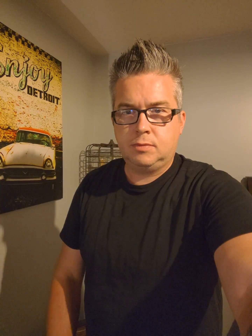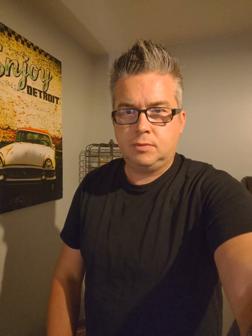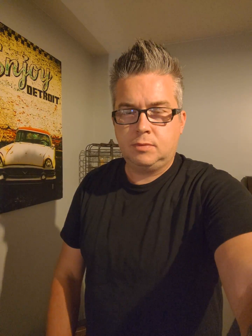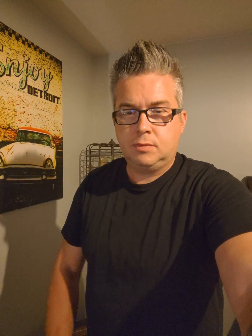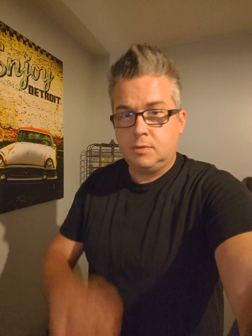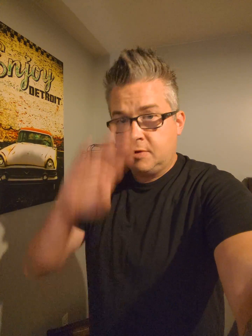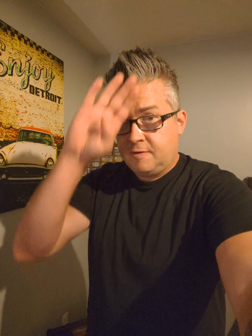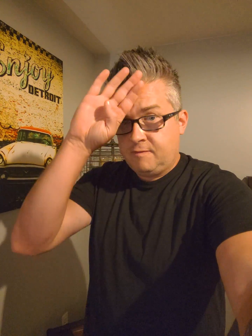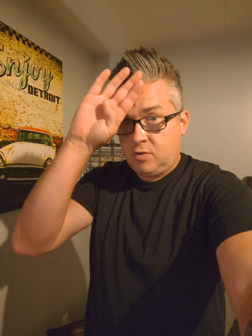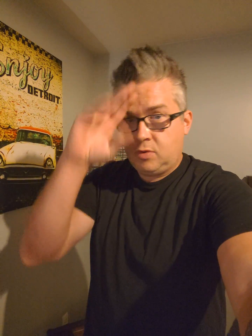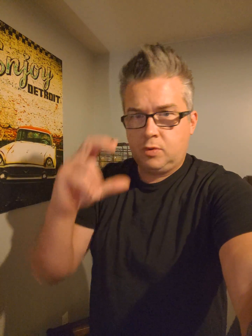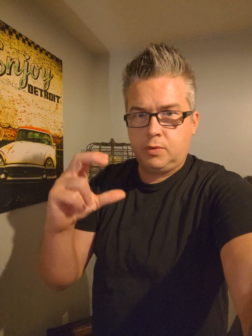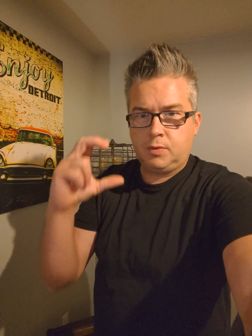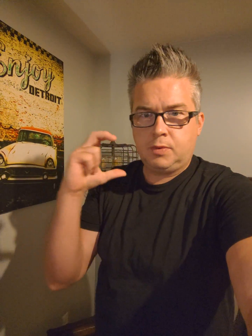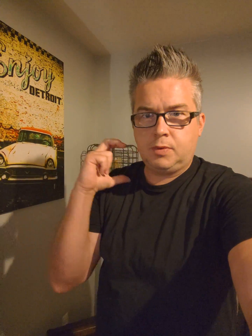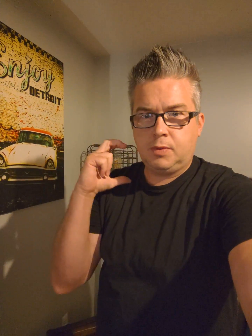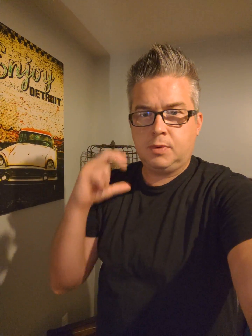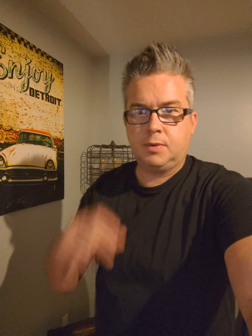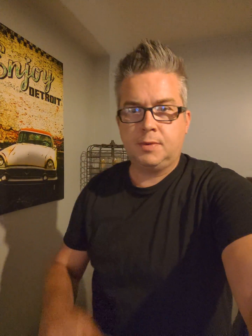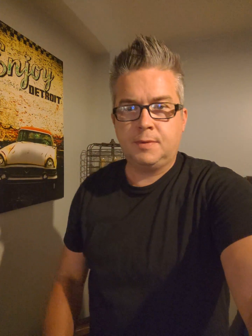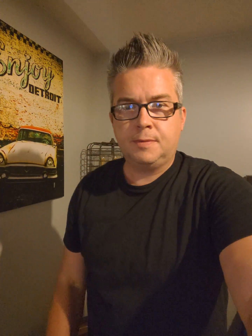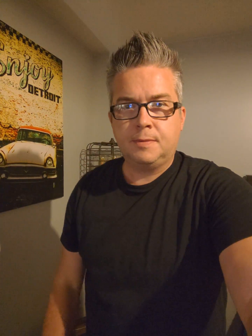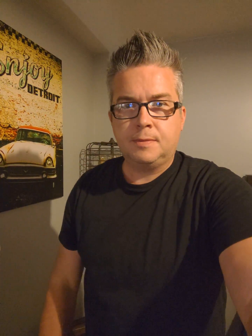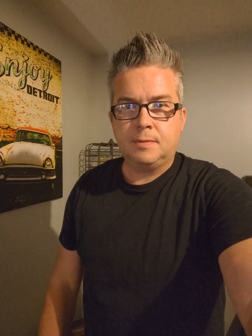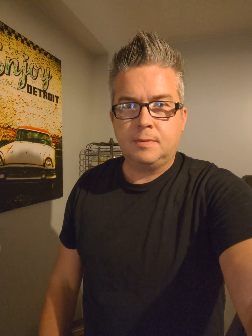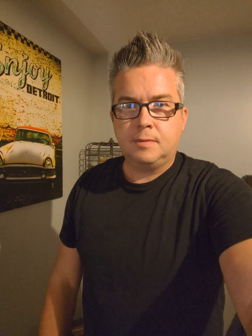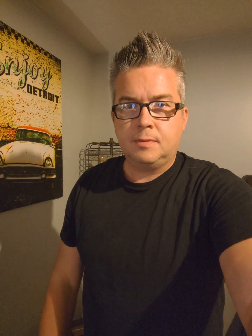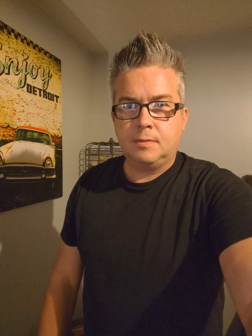fire truck